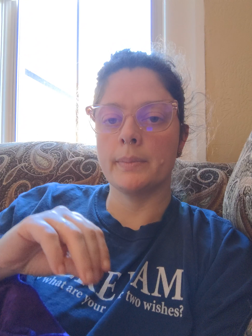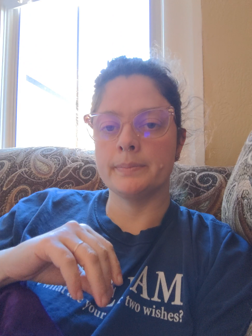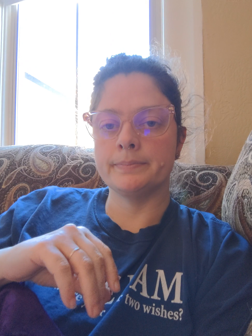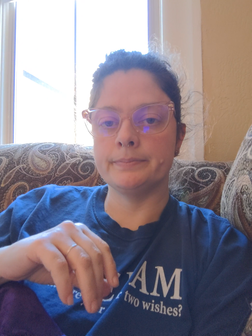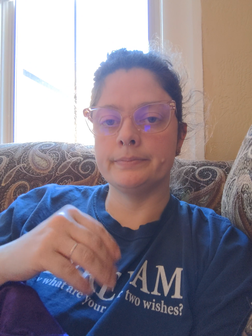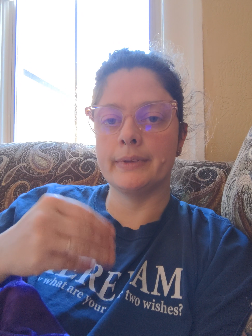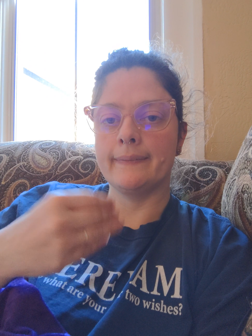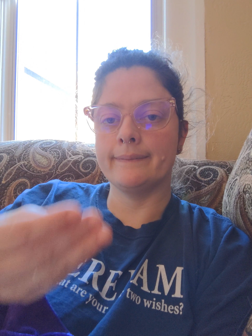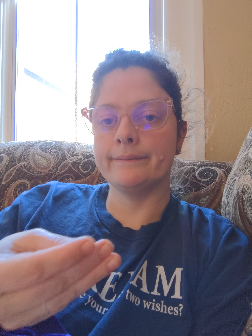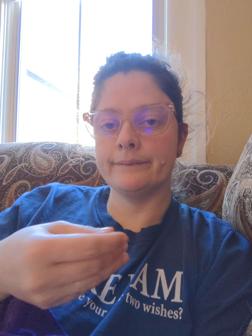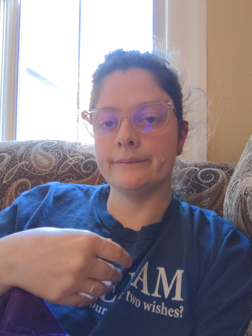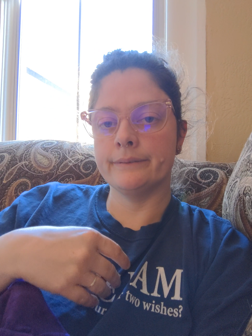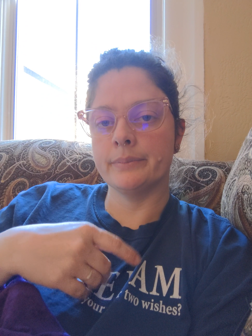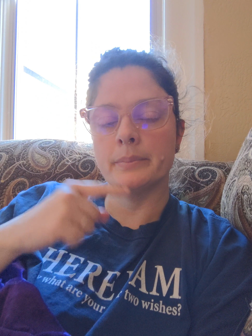give